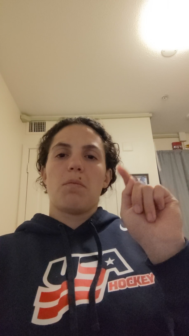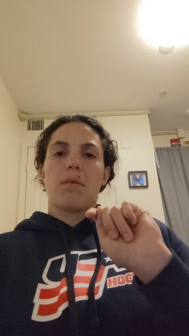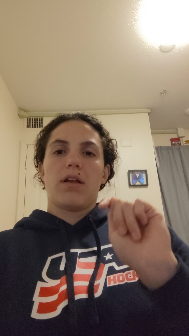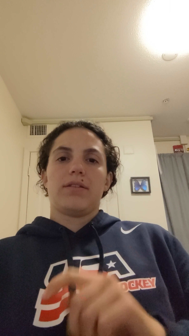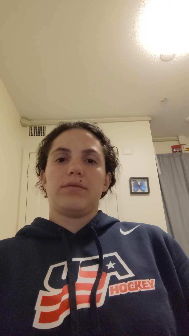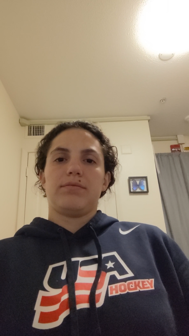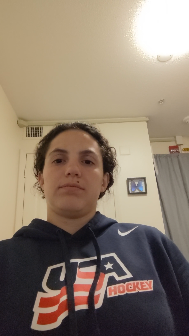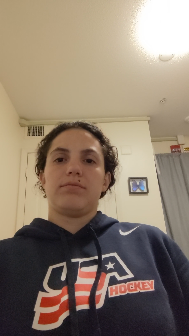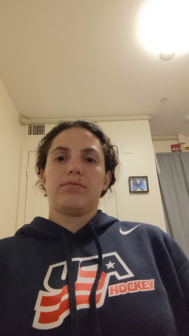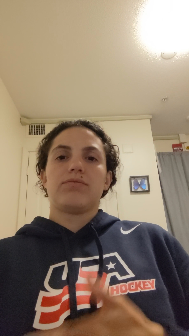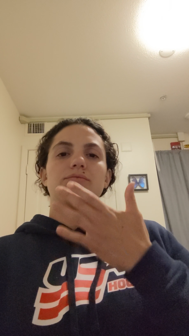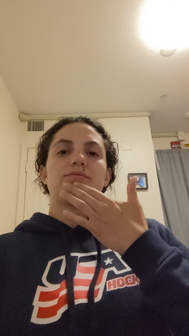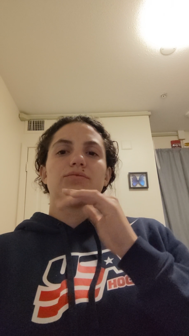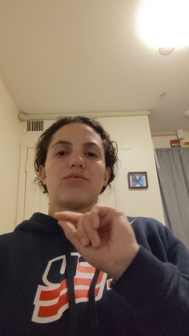crayon